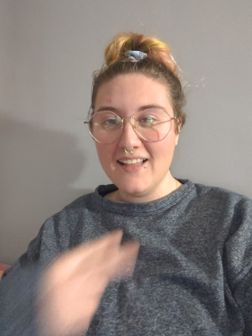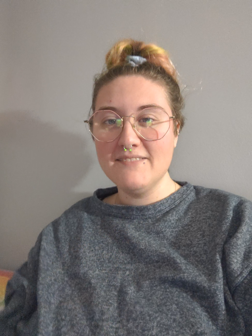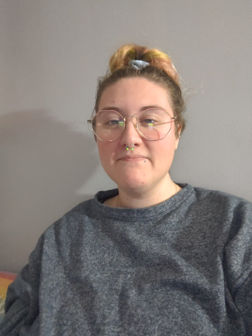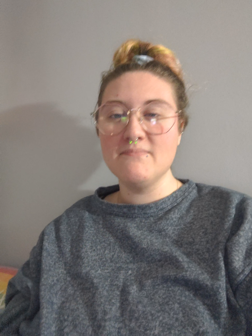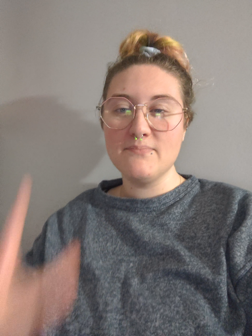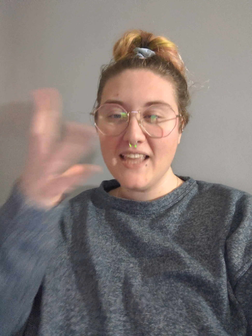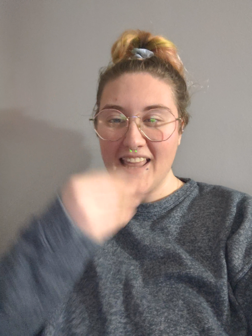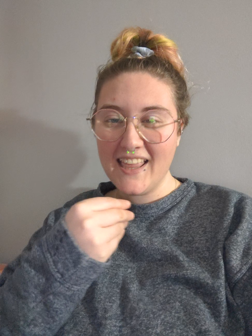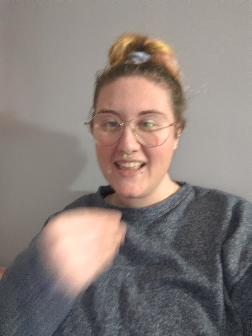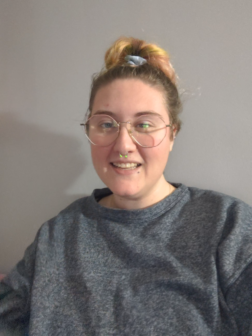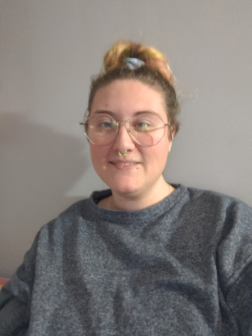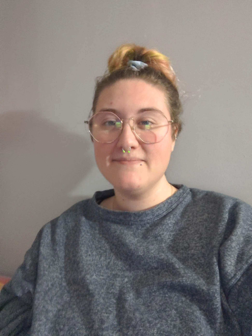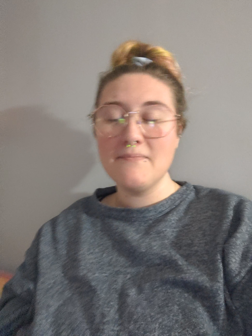pretty